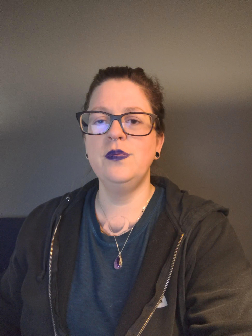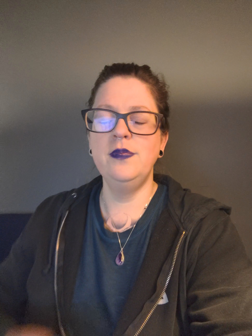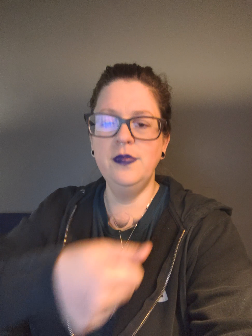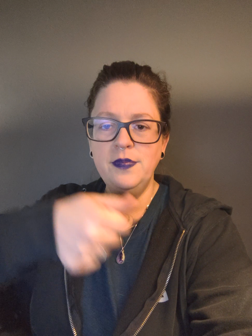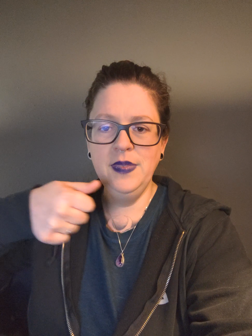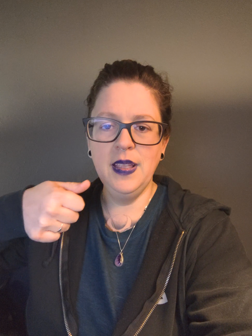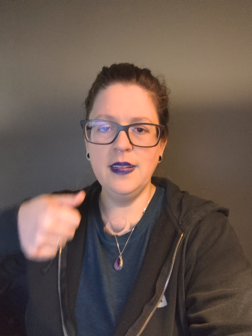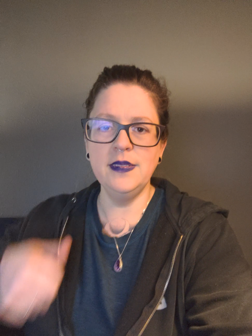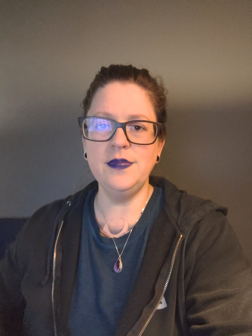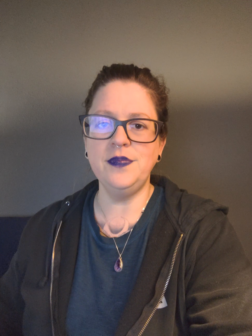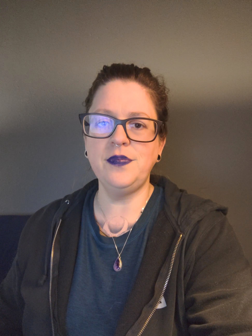hide